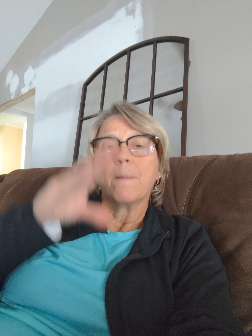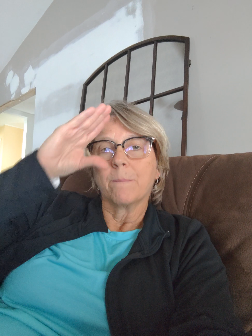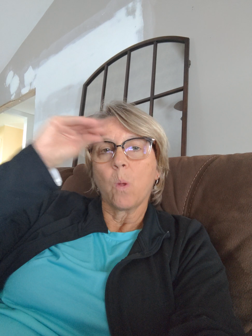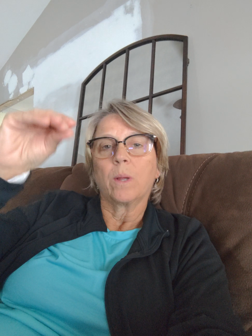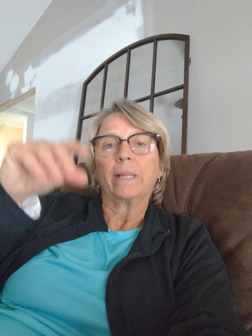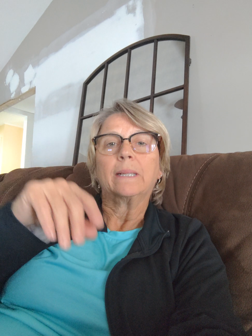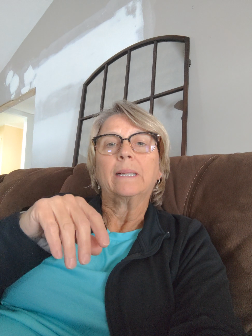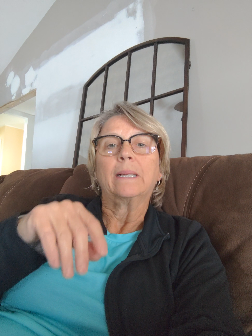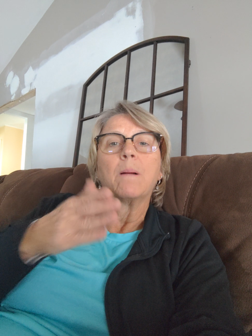boy